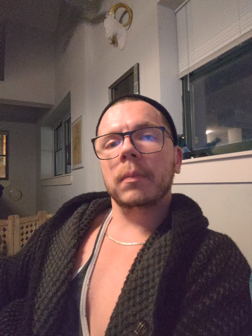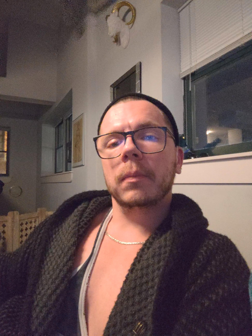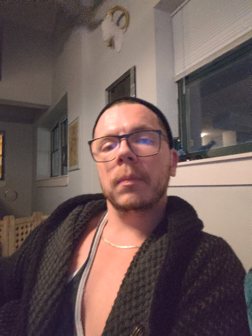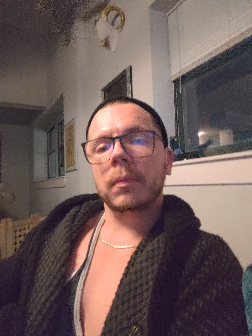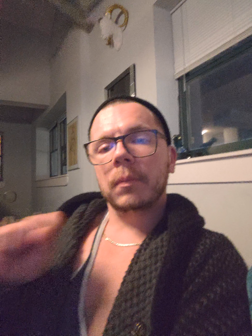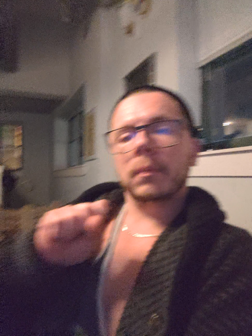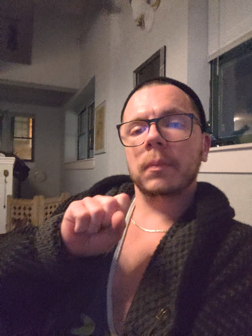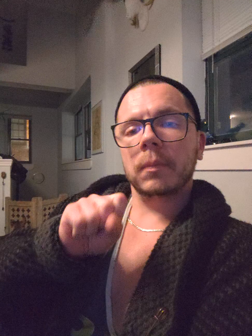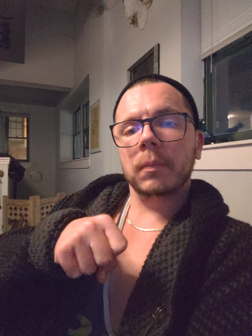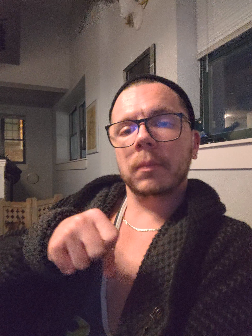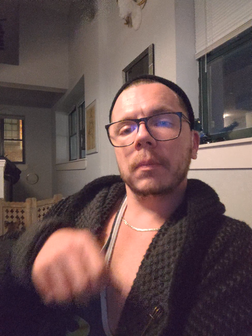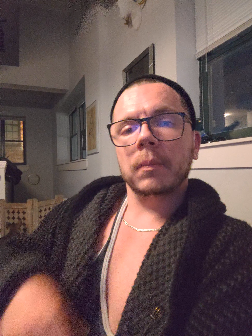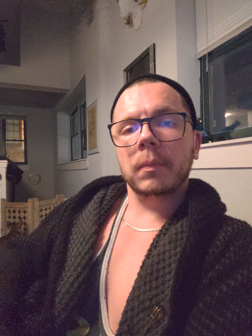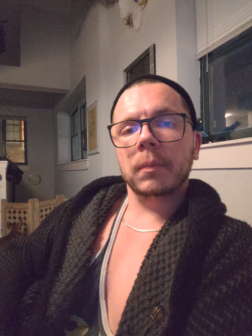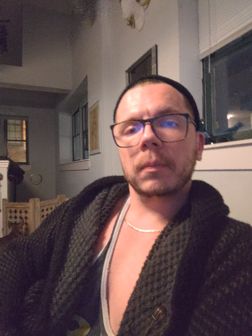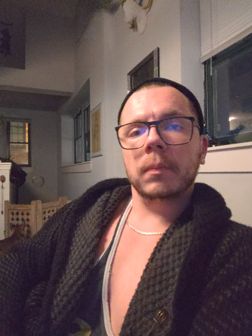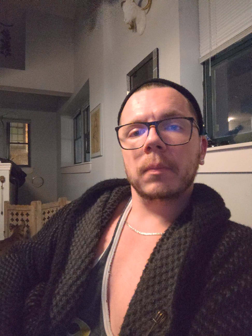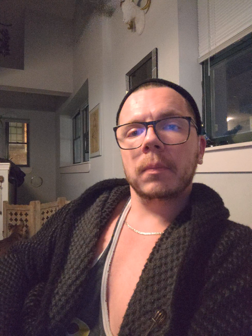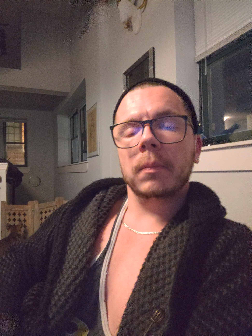can